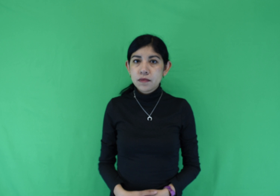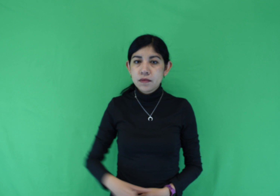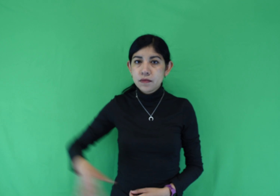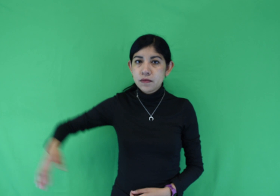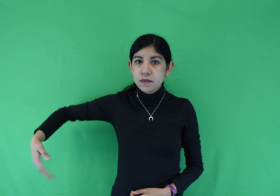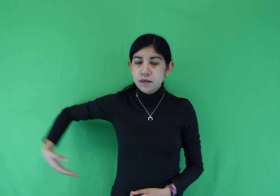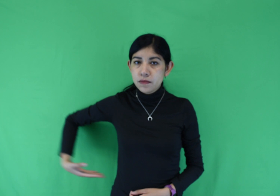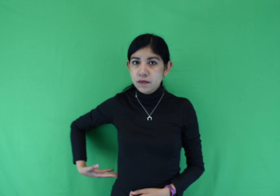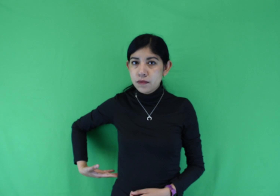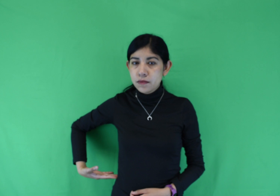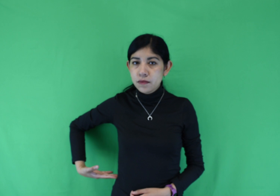accidente